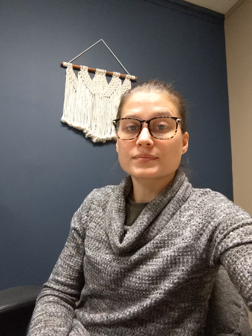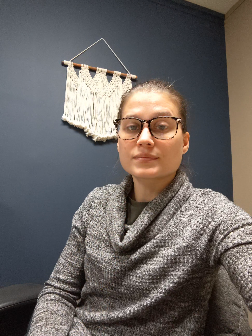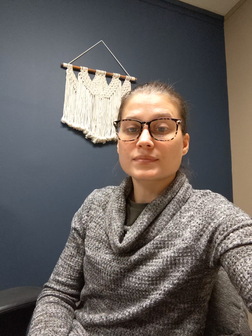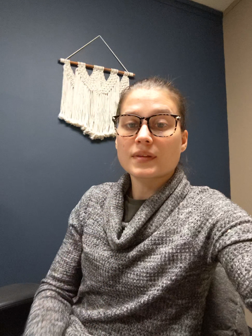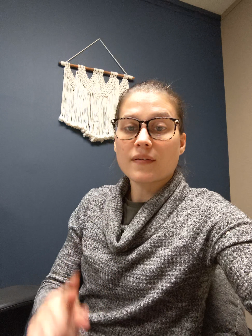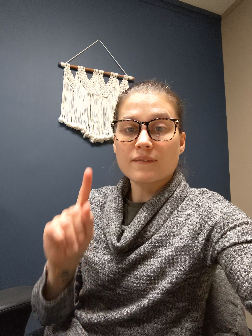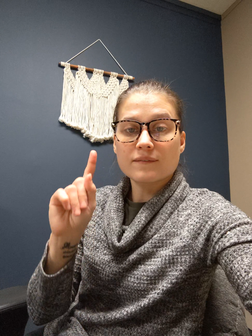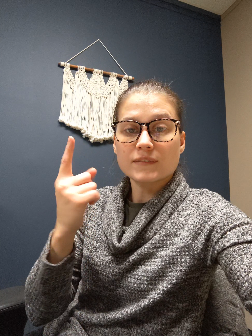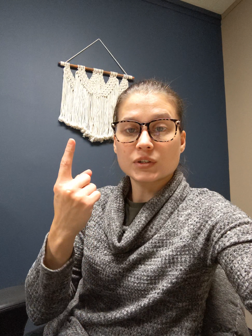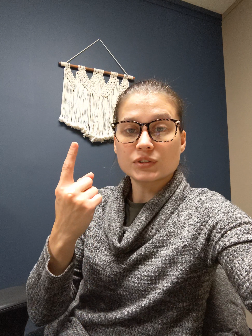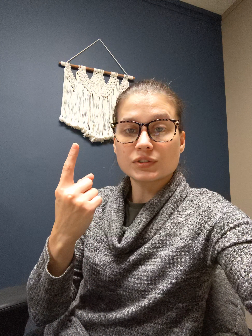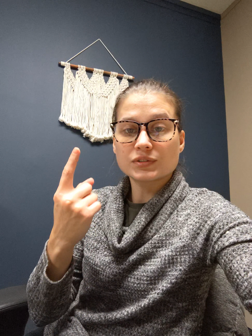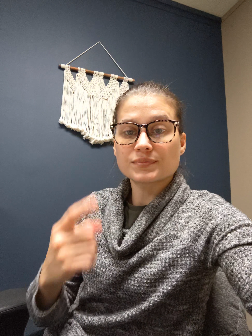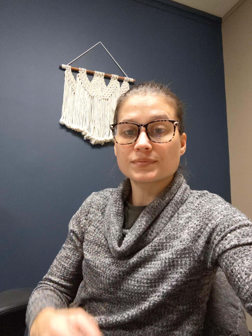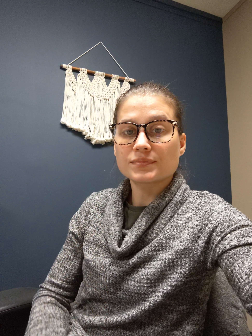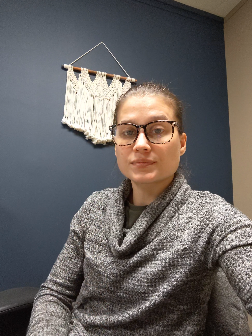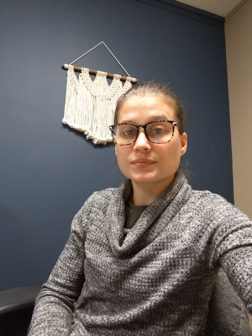first